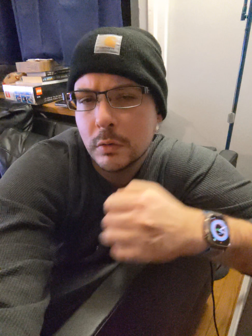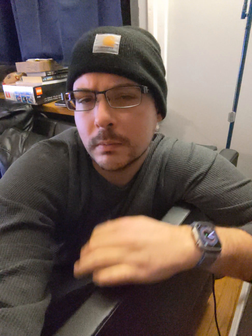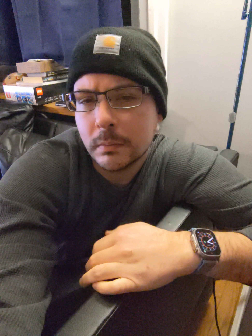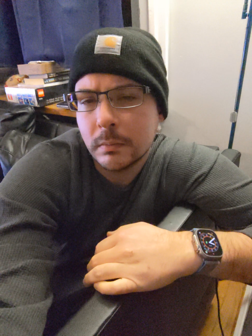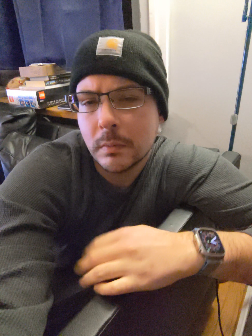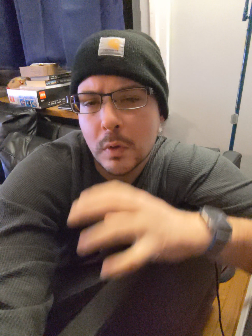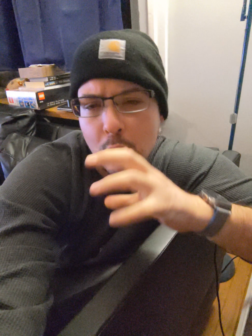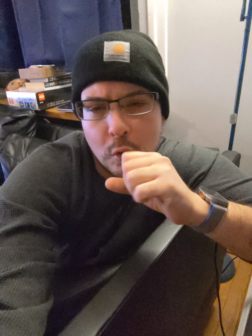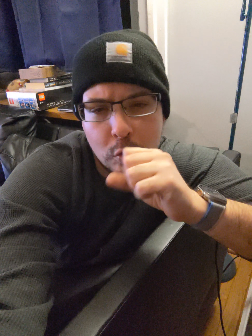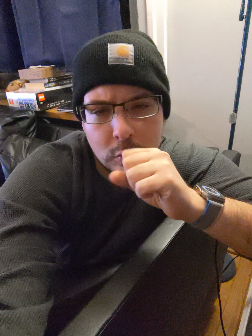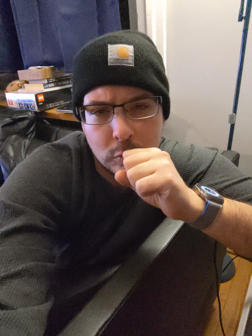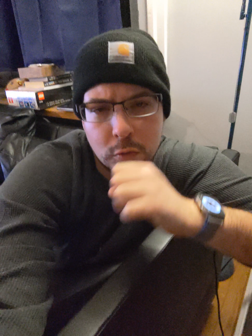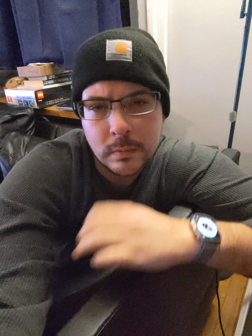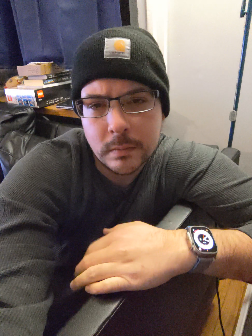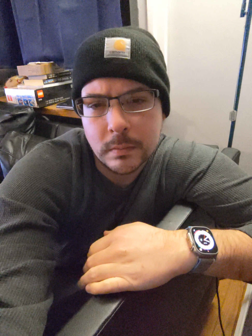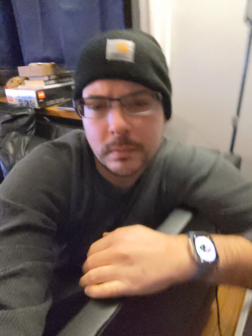orange